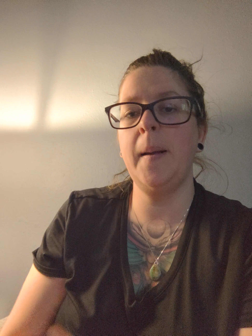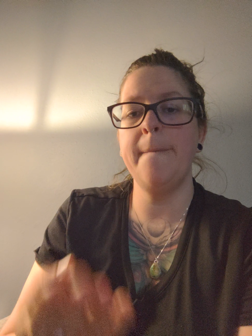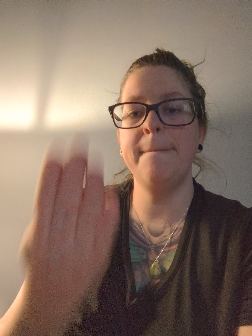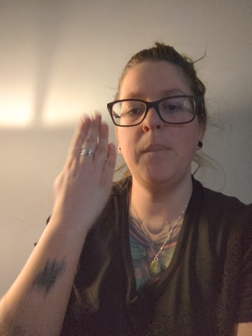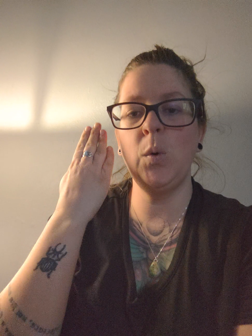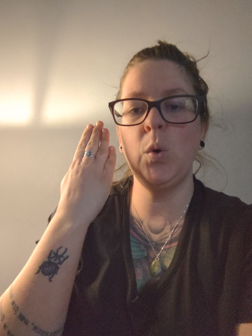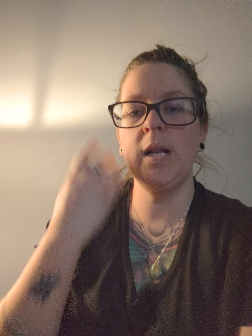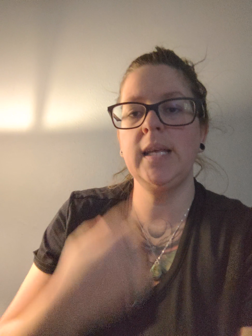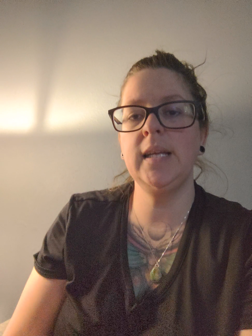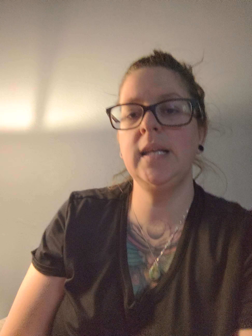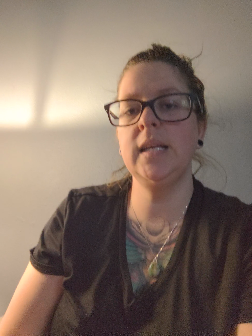morning